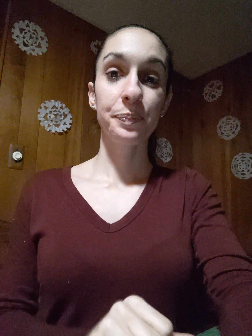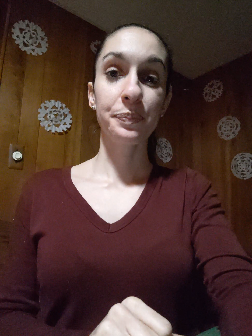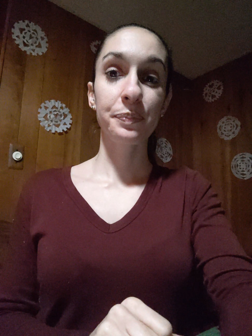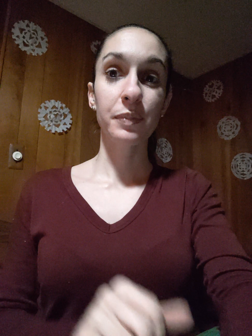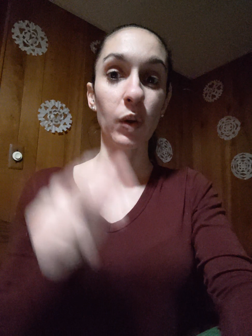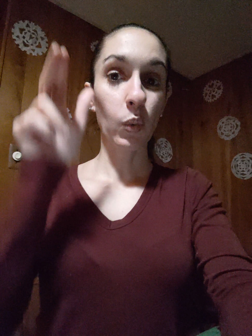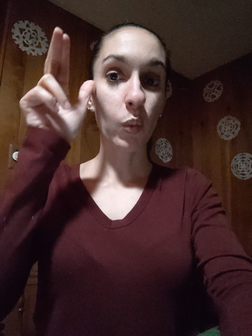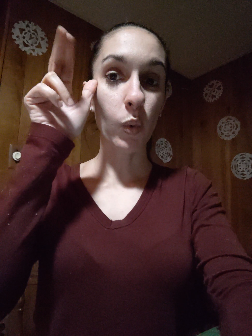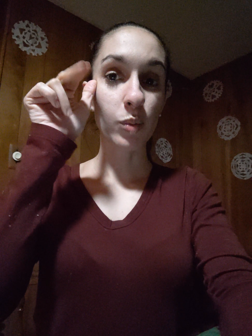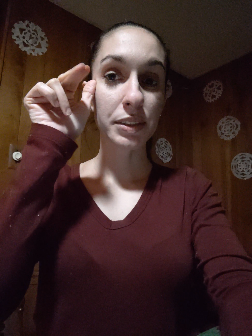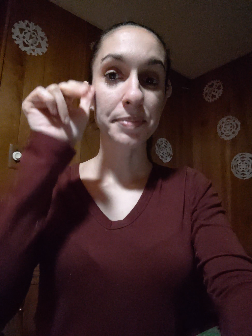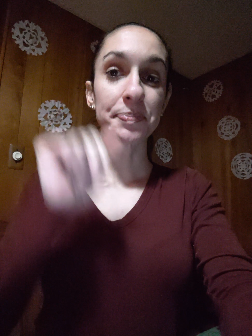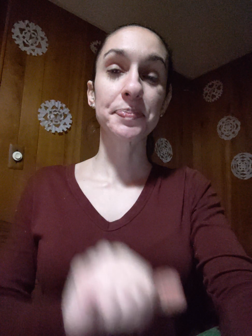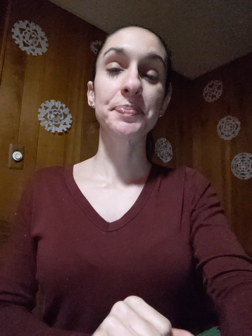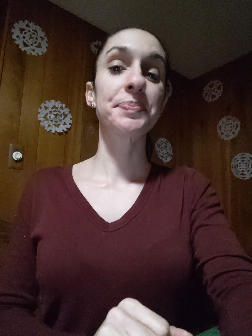horse